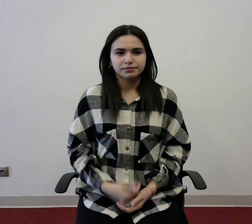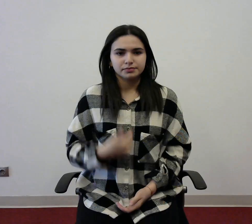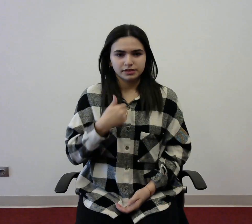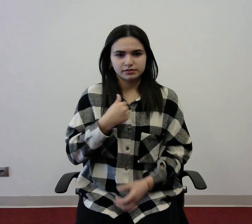mən